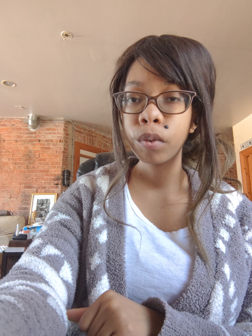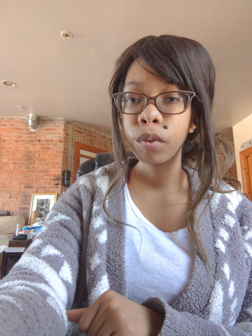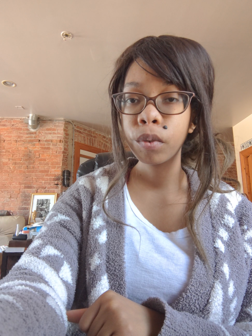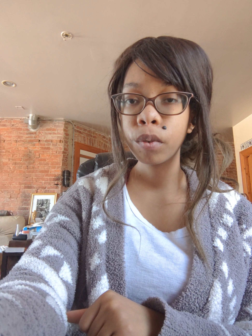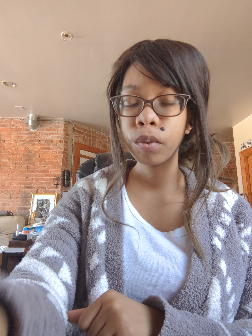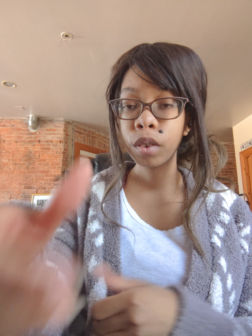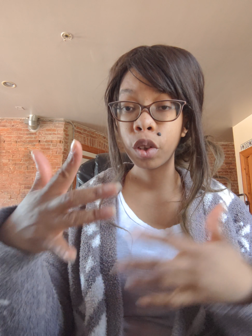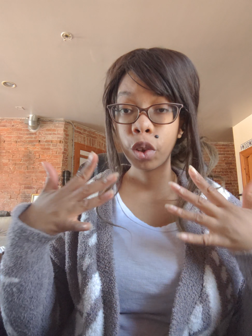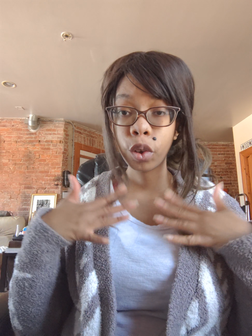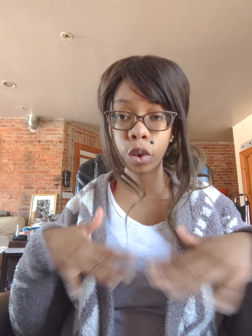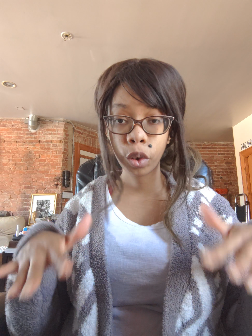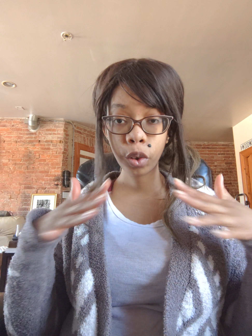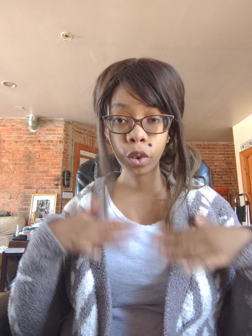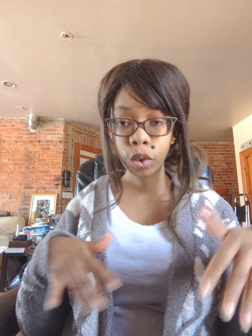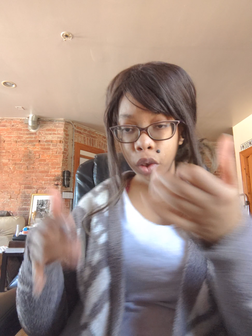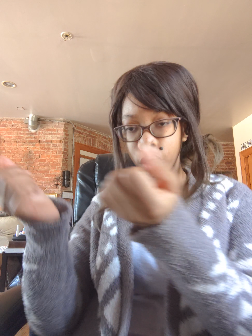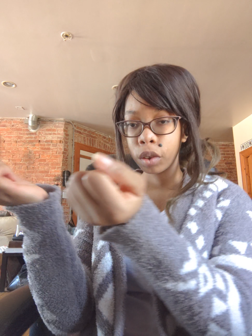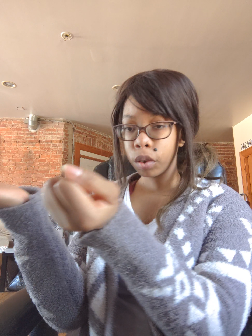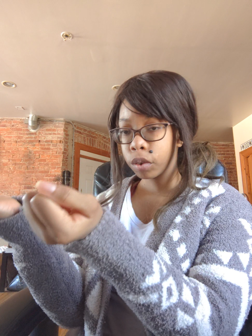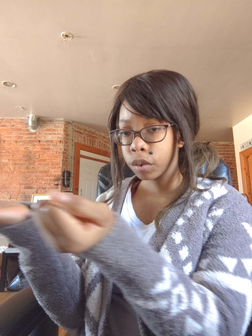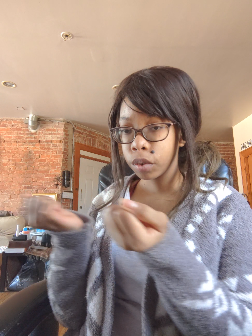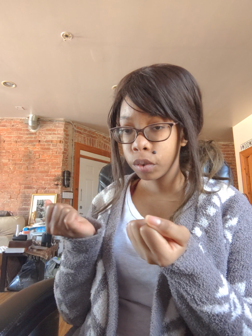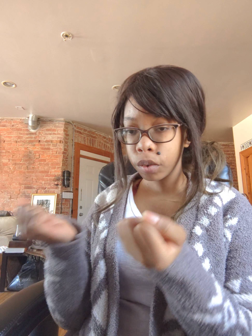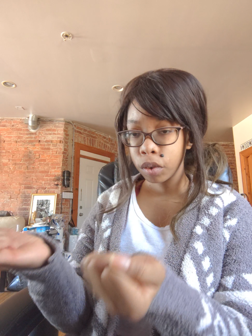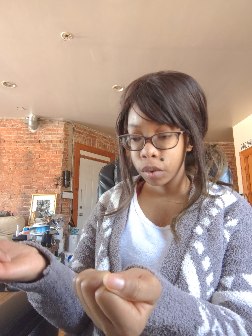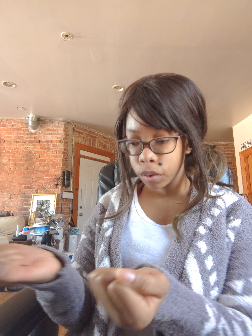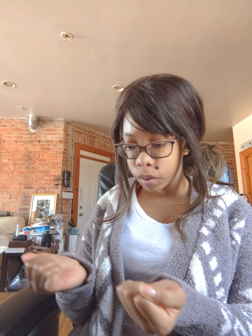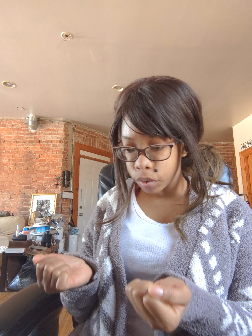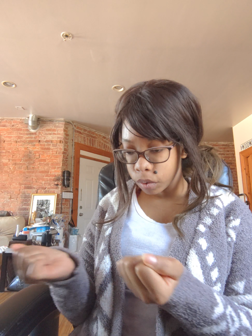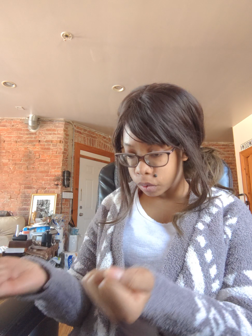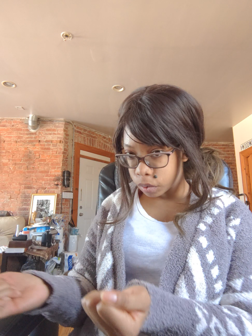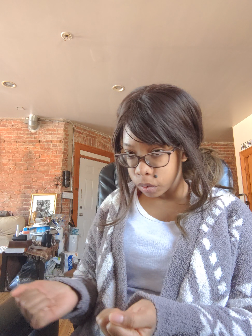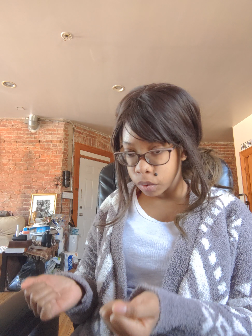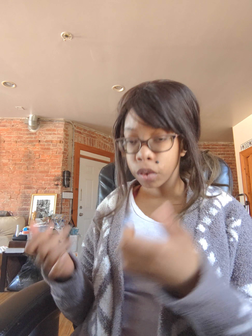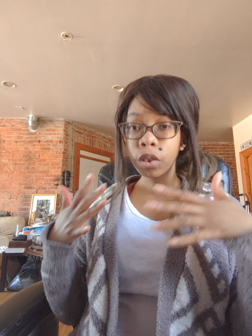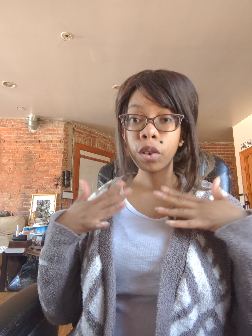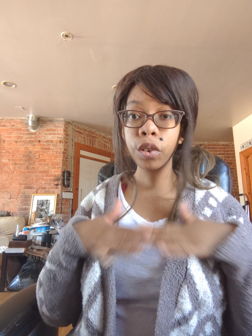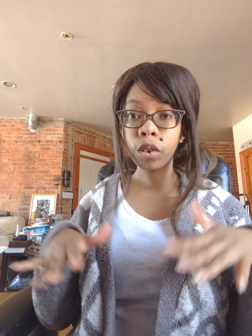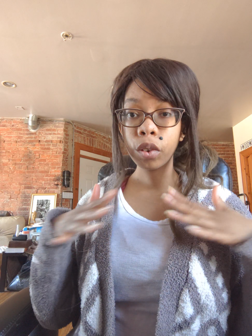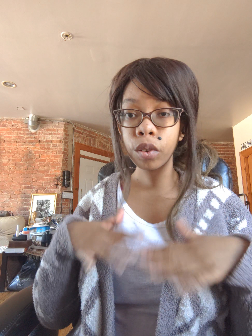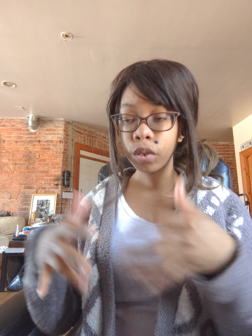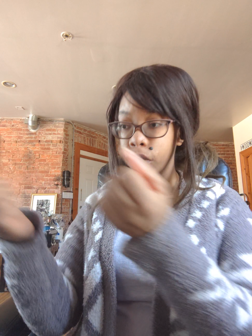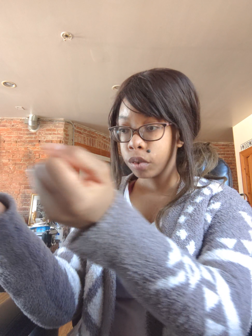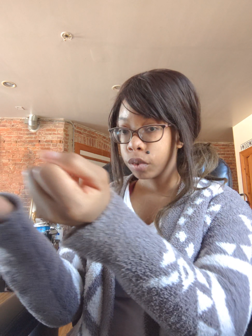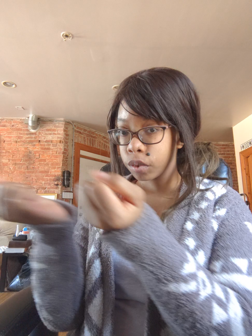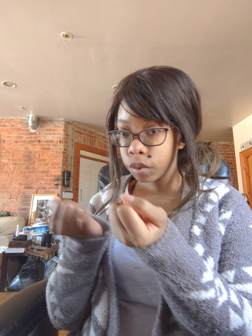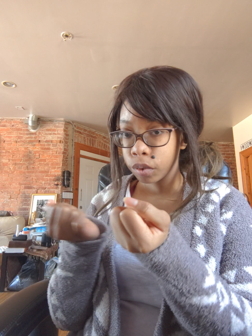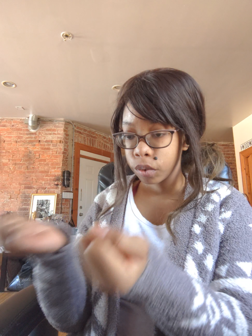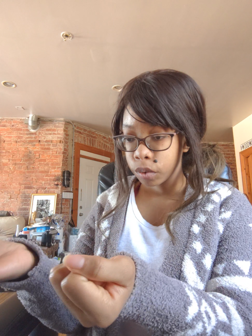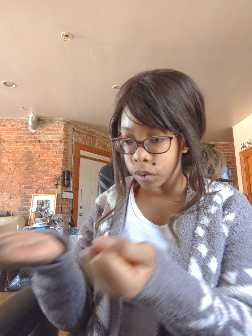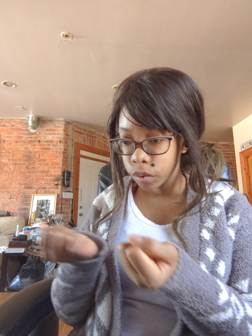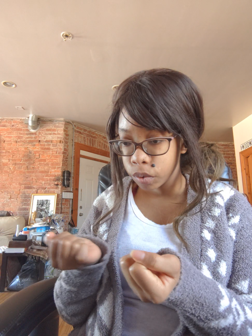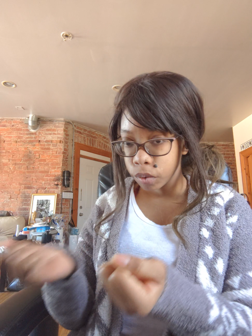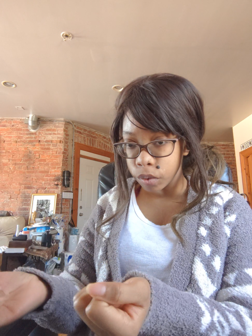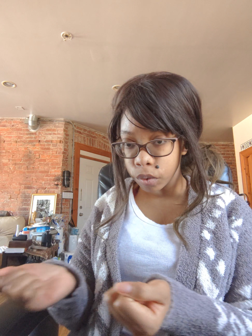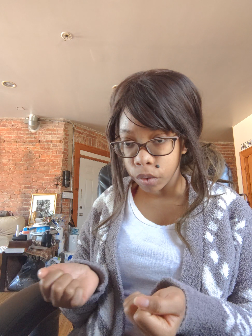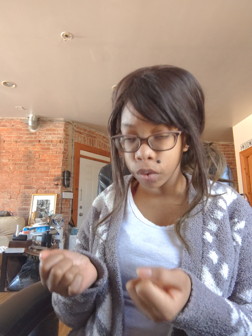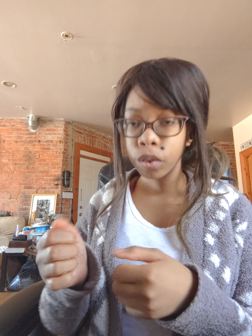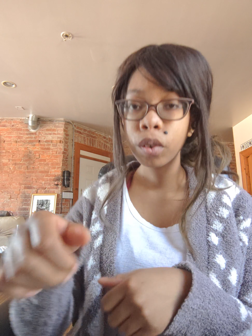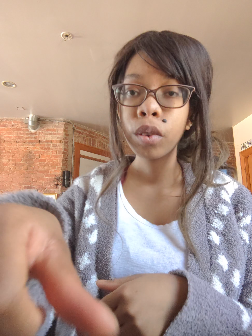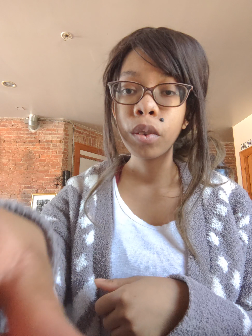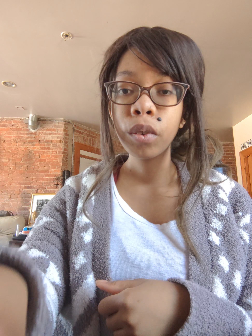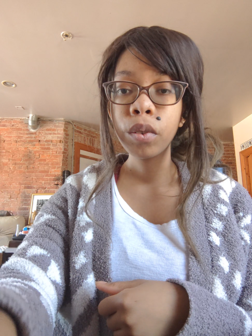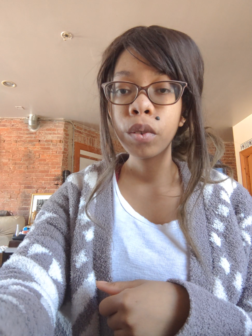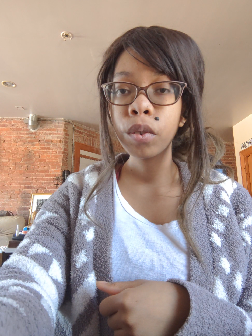drawer